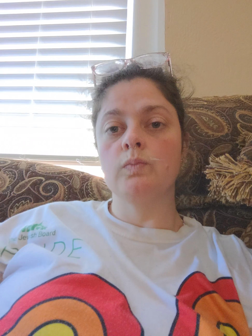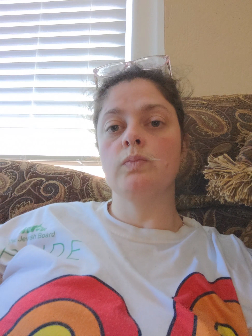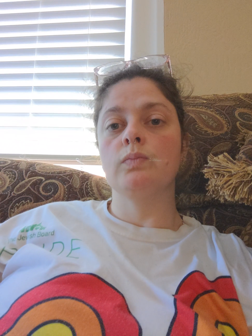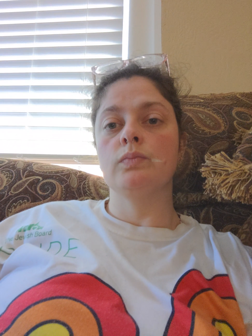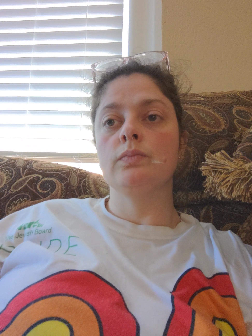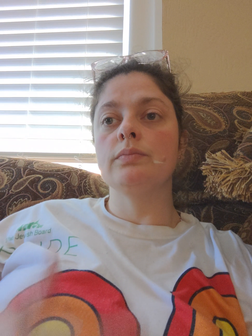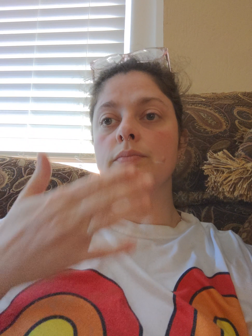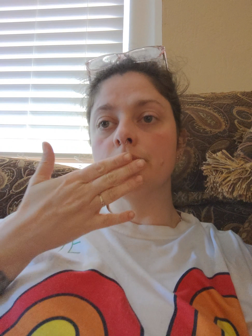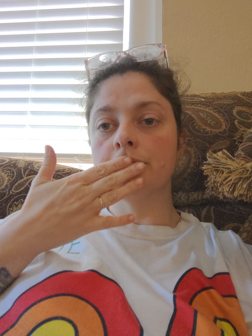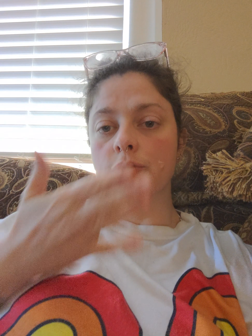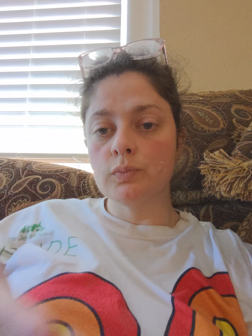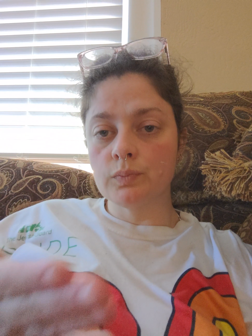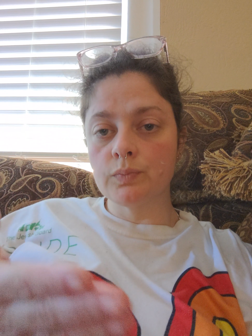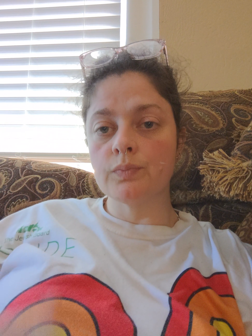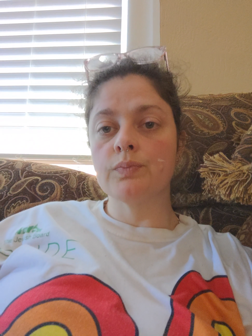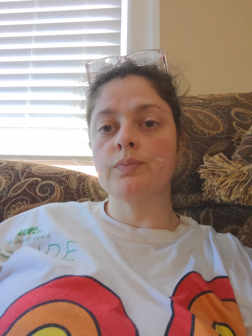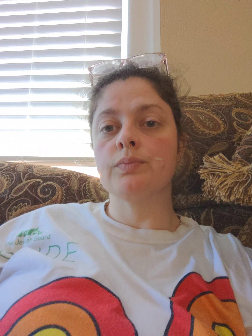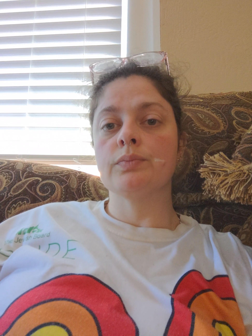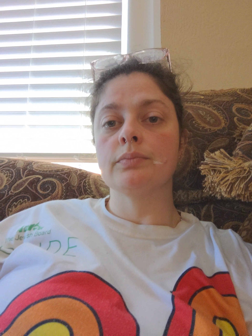thank you